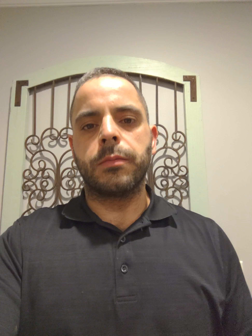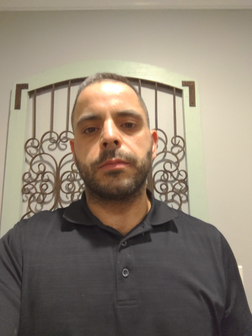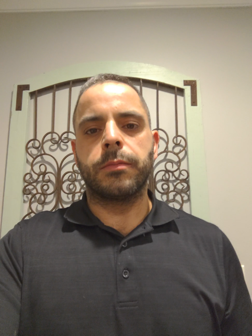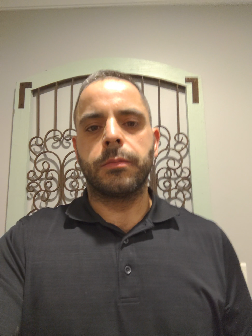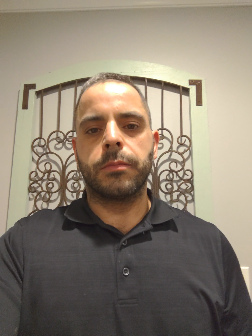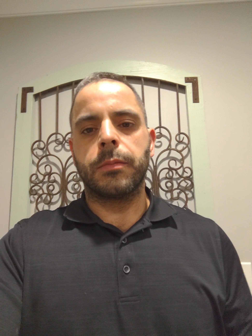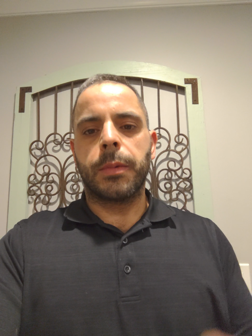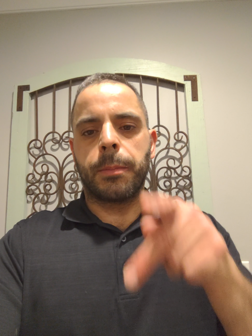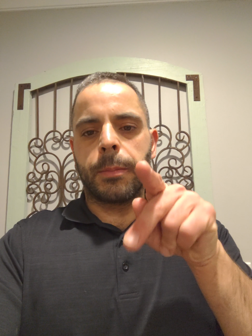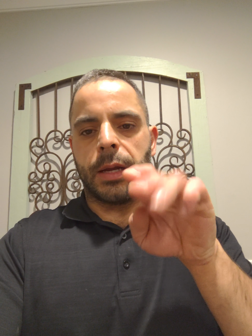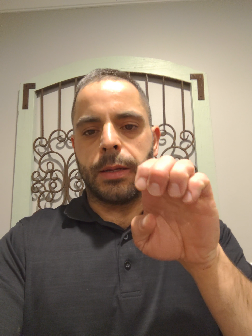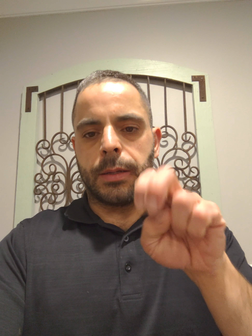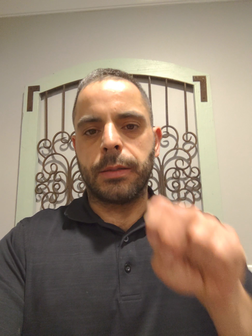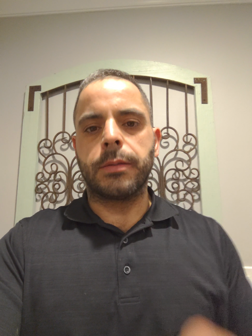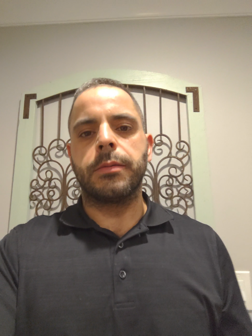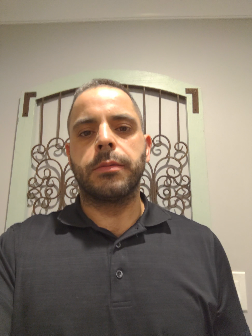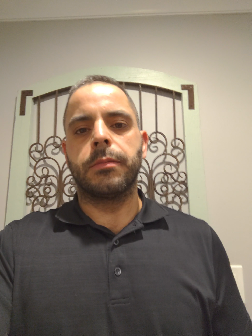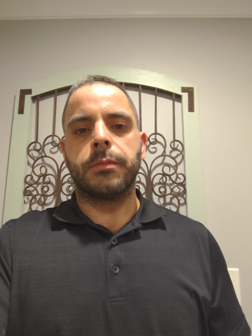pen